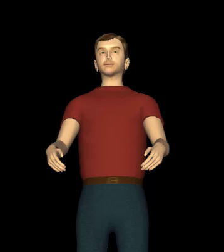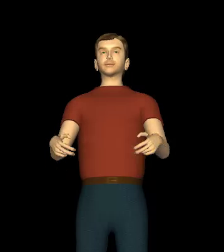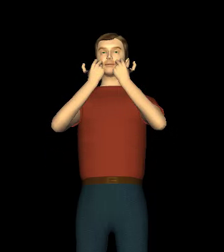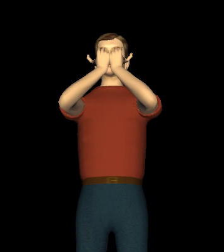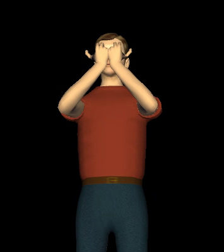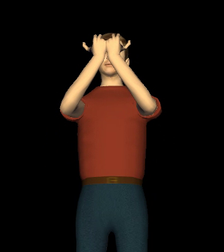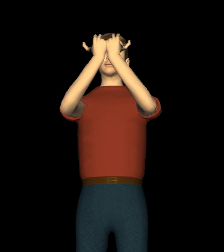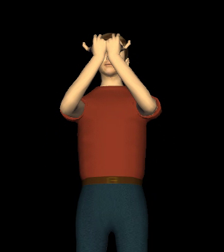معجب